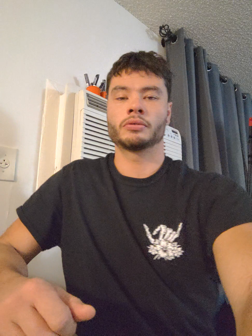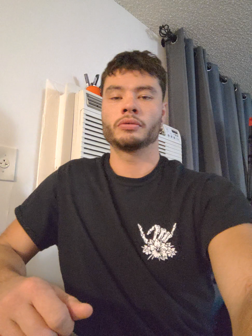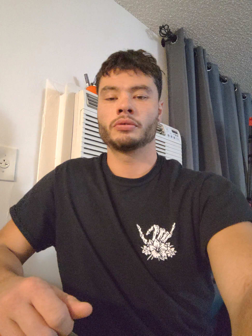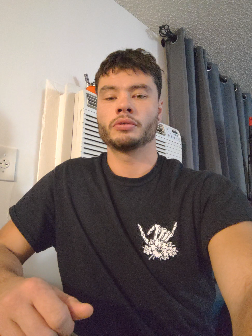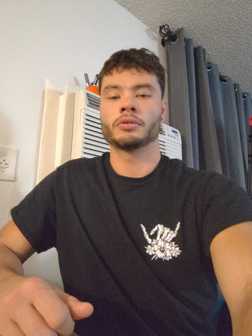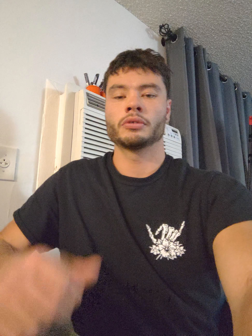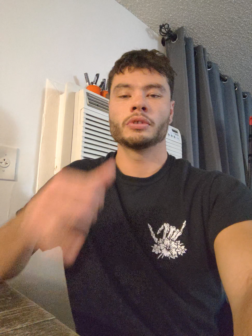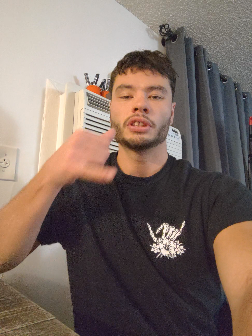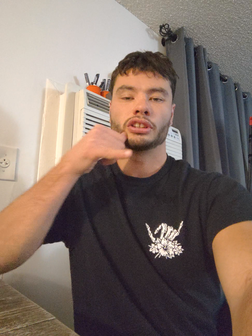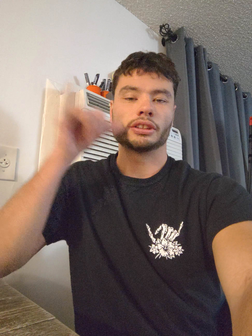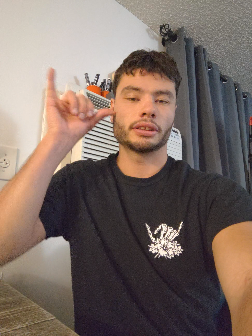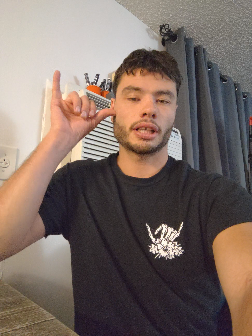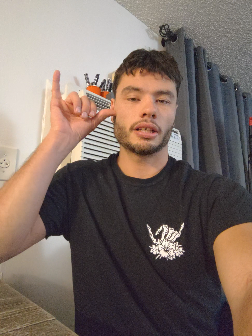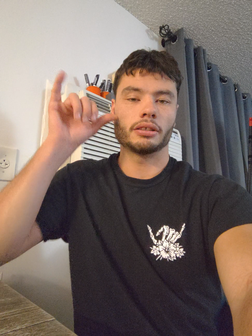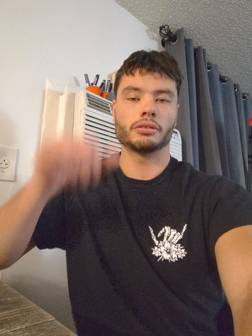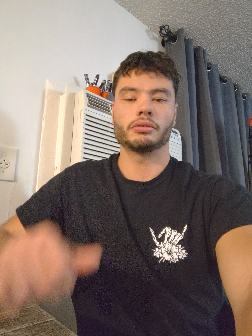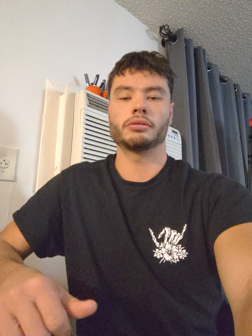yesterday